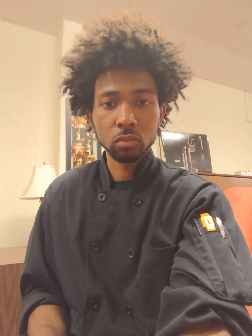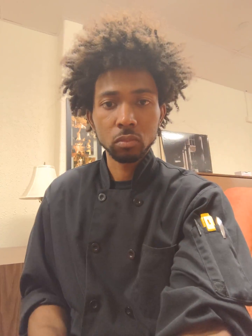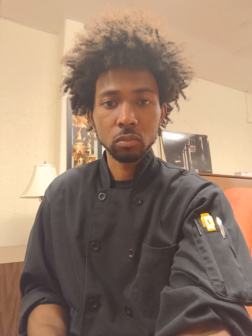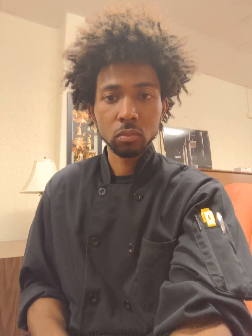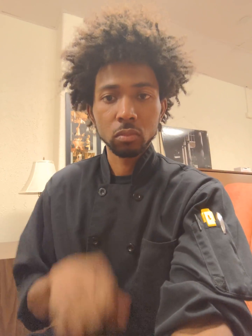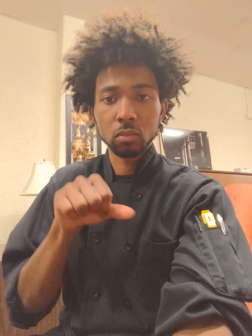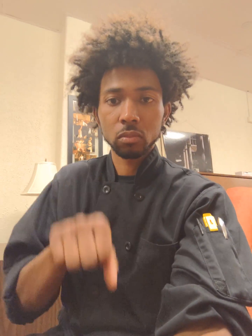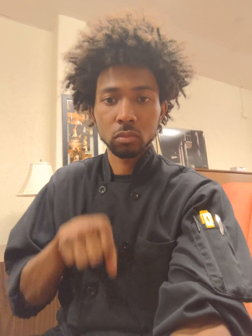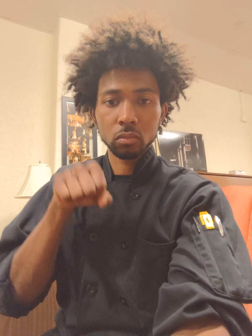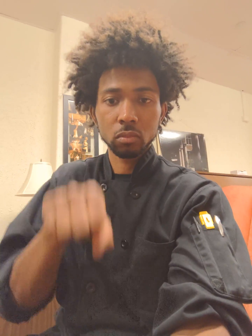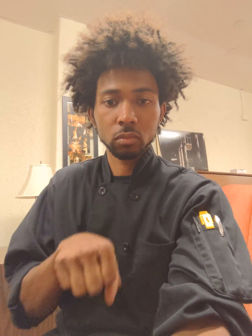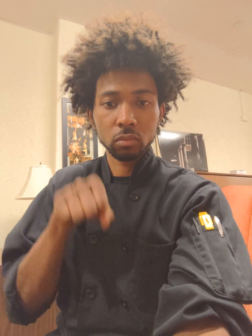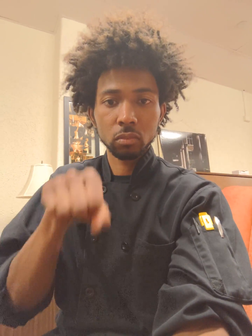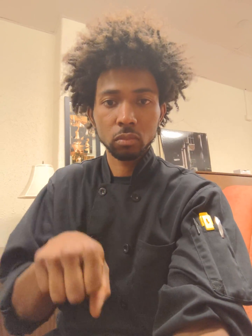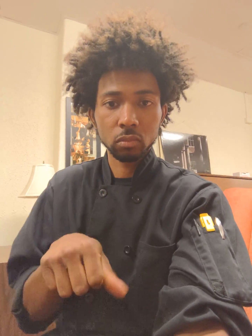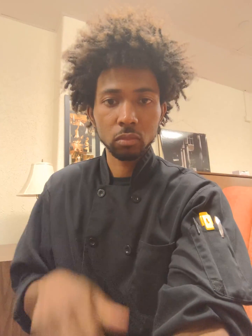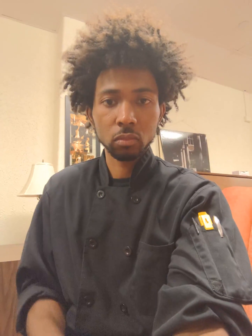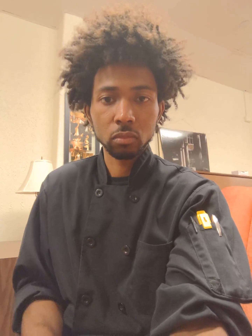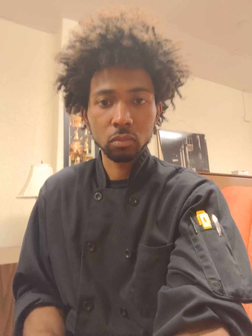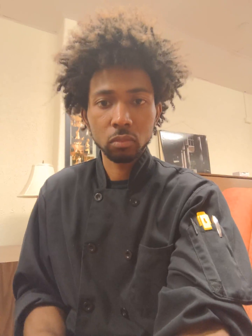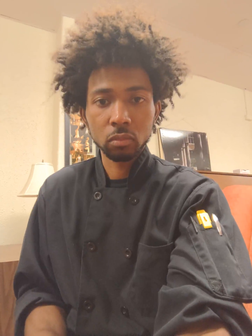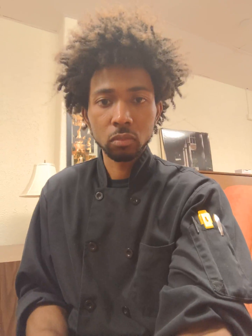bicycle